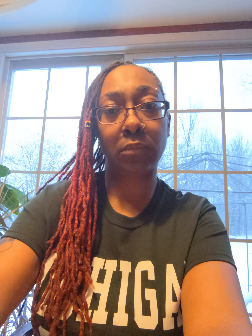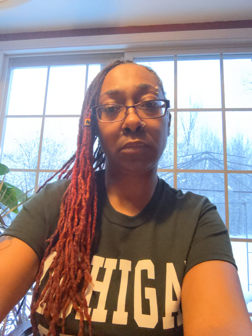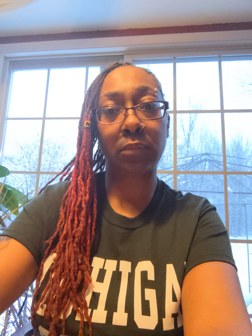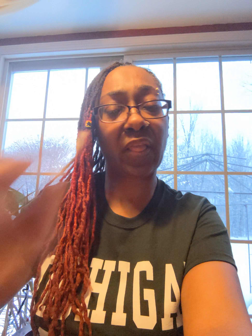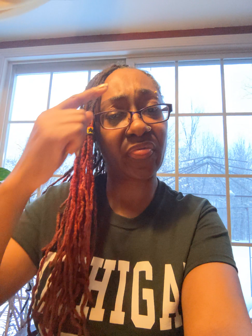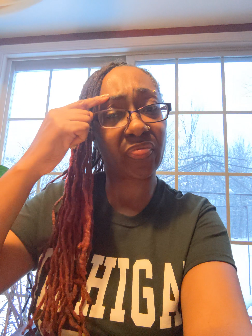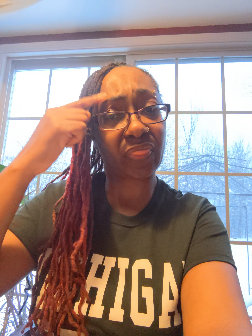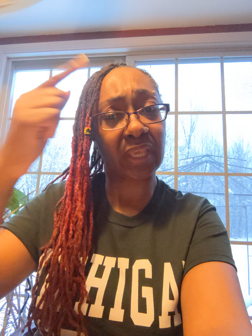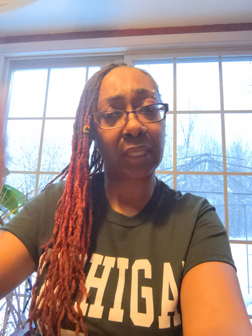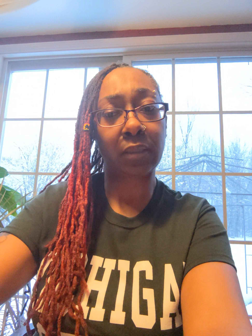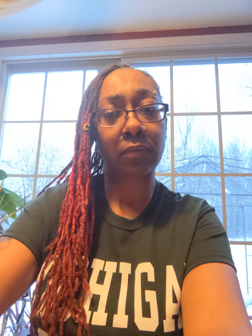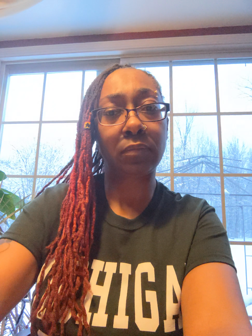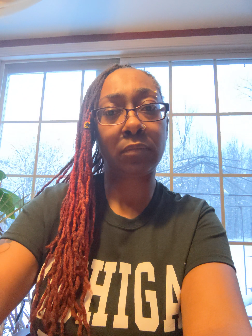think